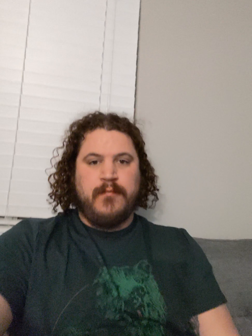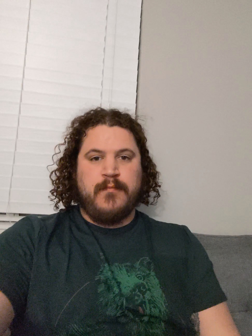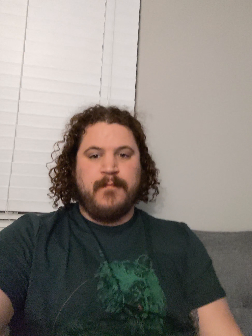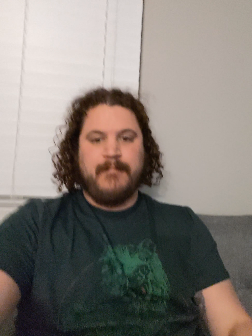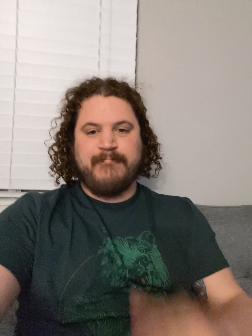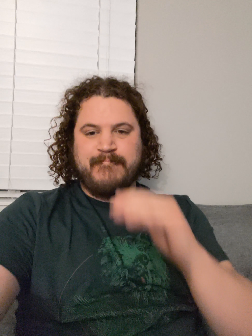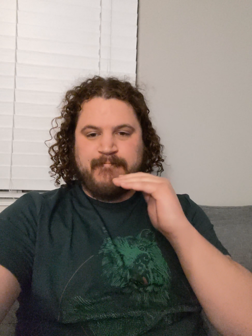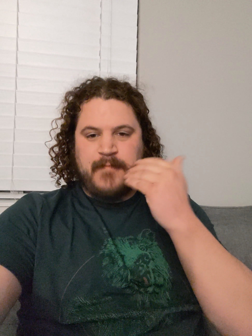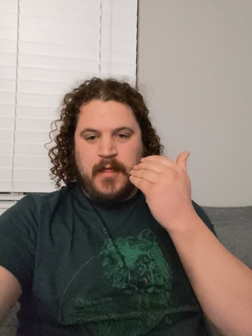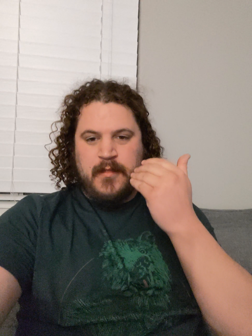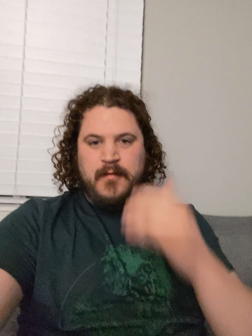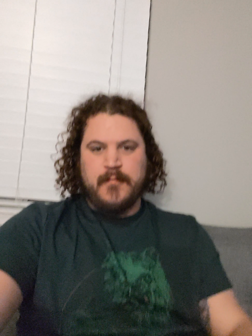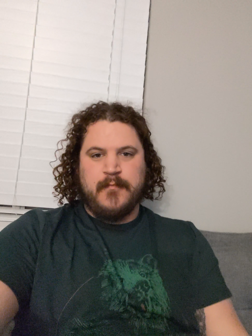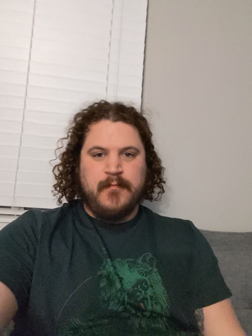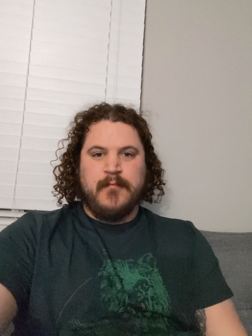smile